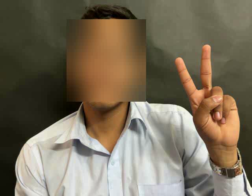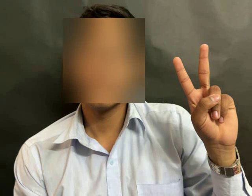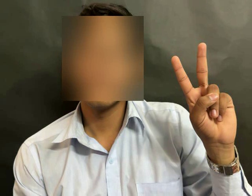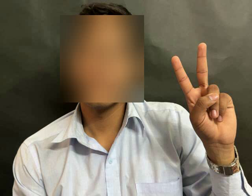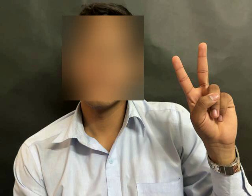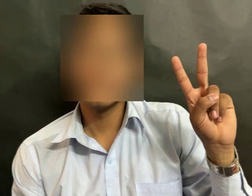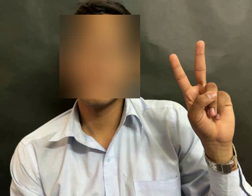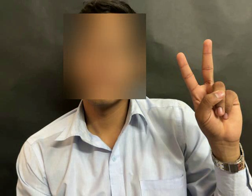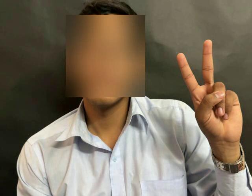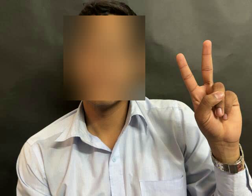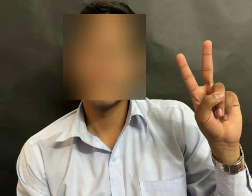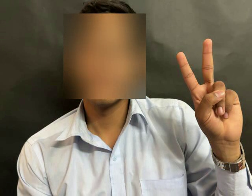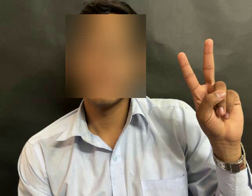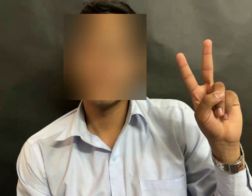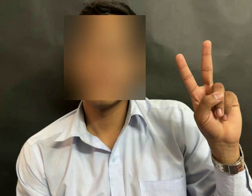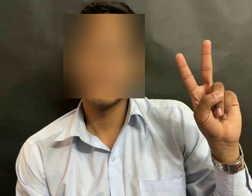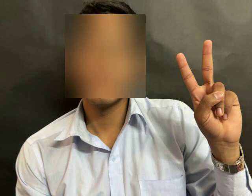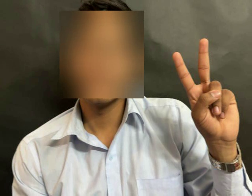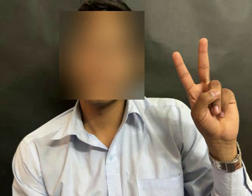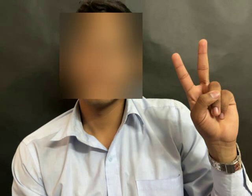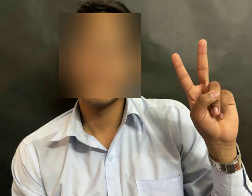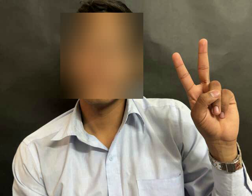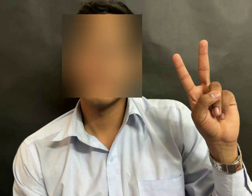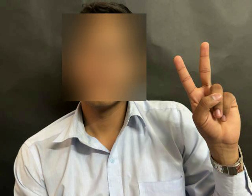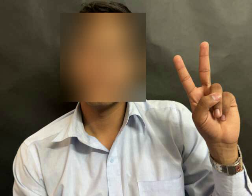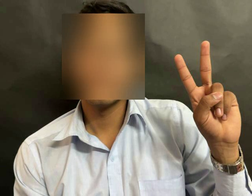V